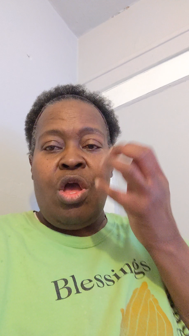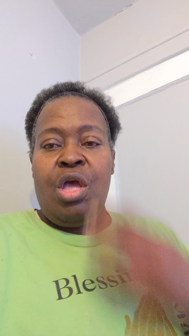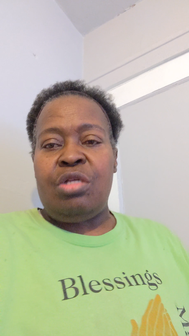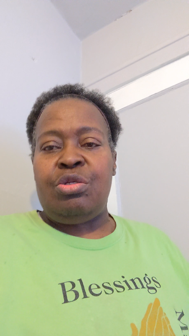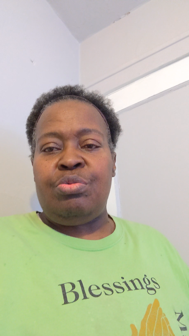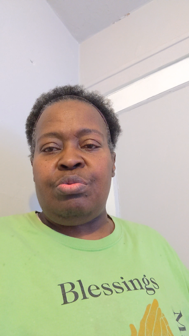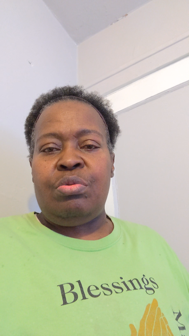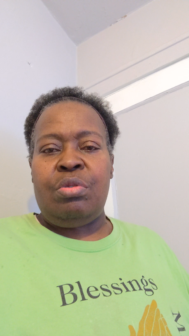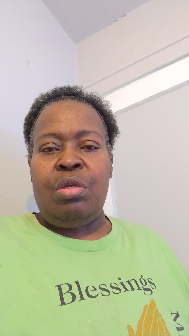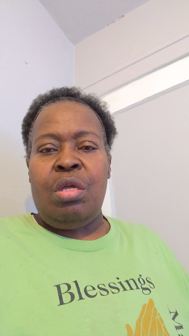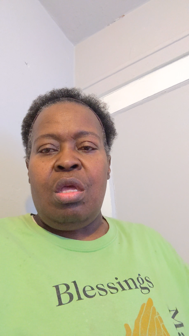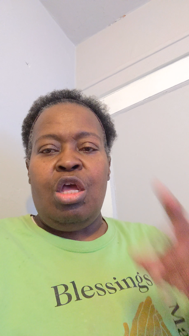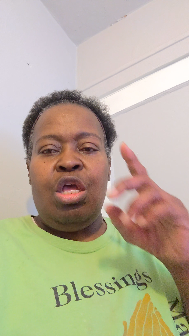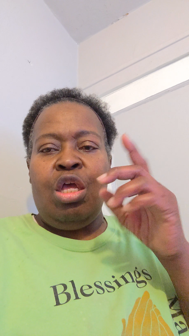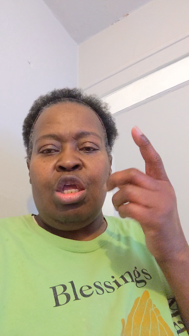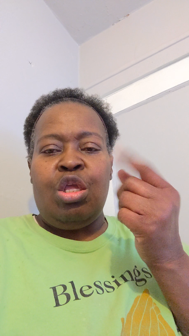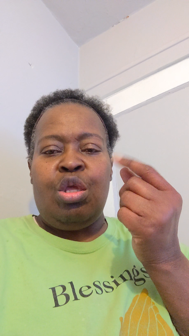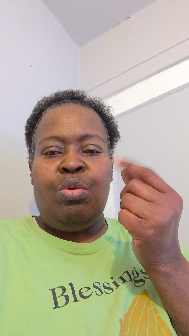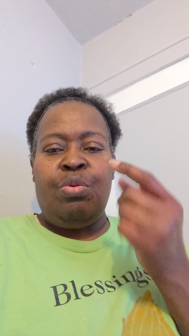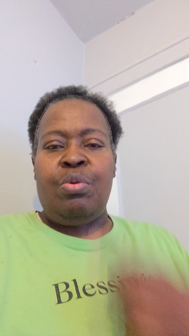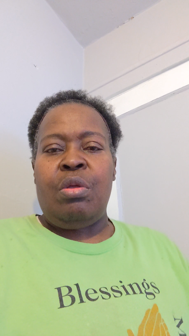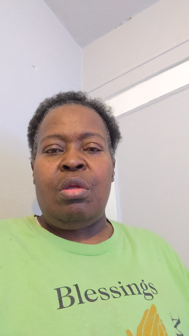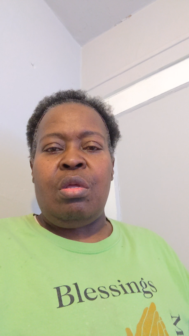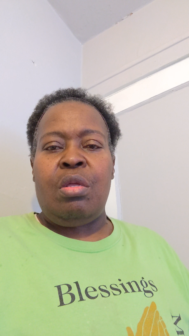do